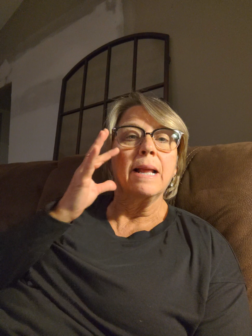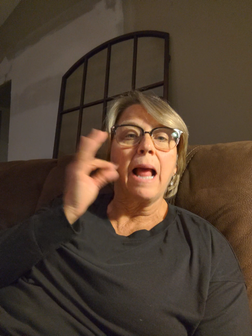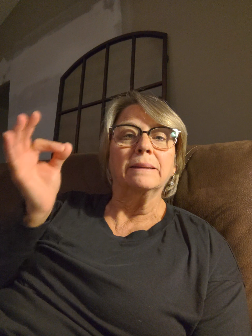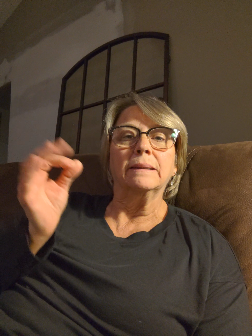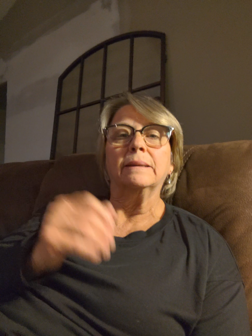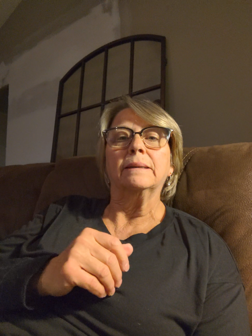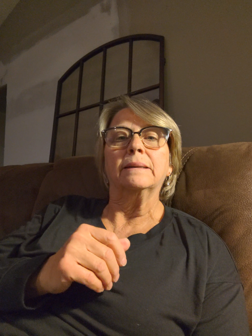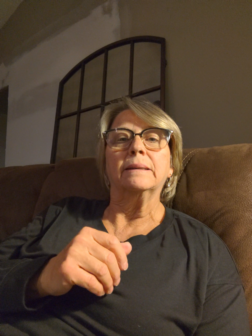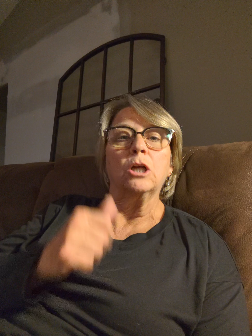cat